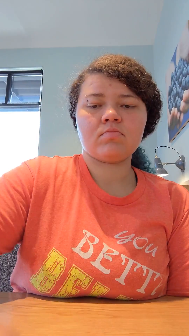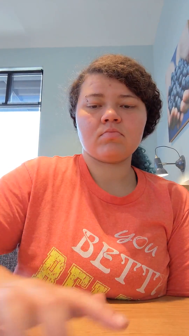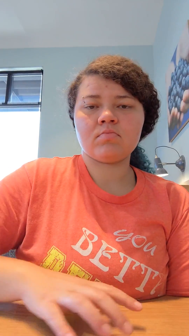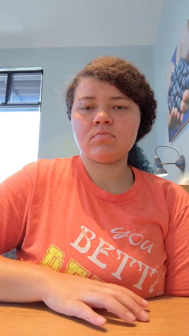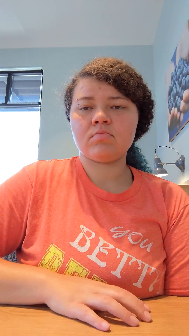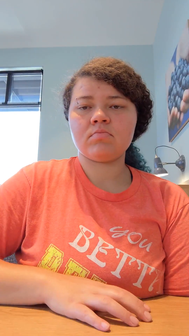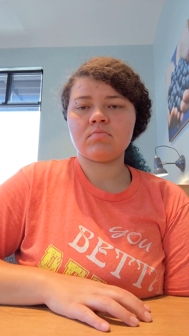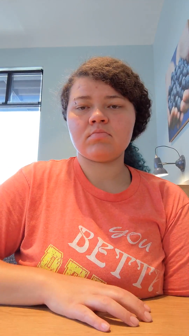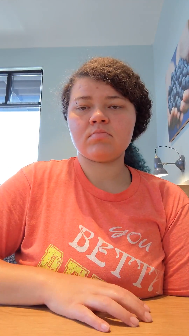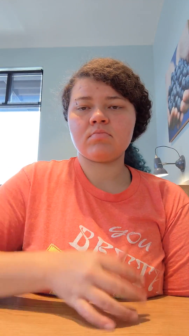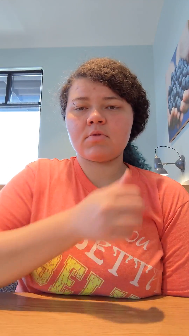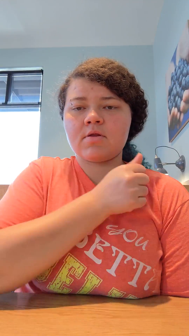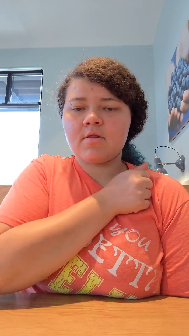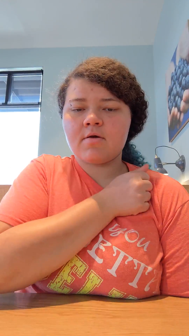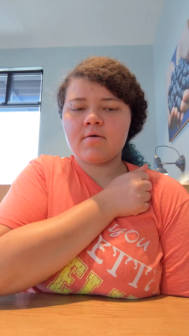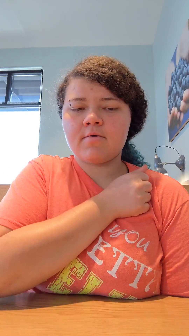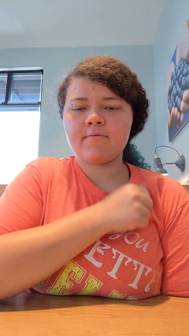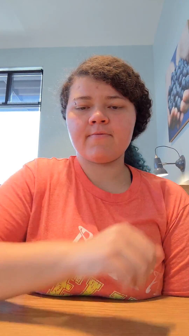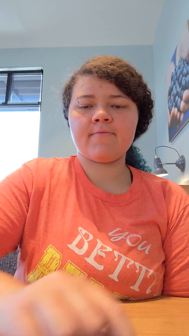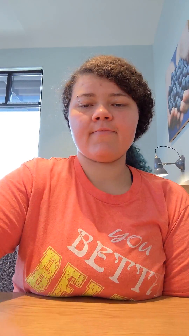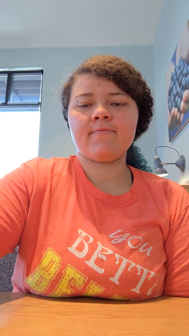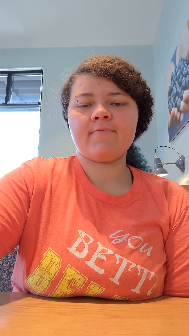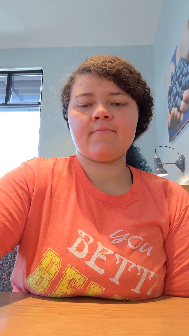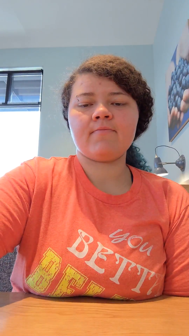love